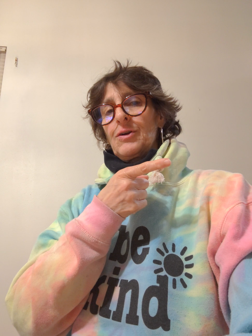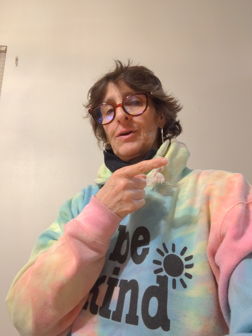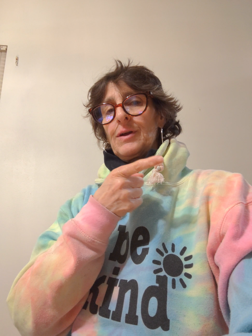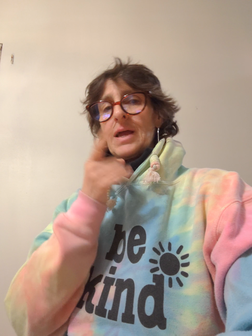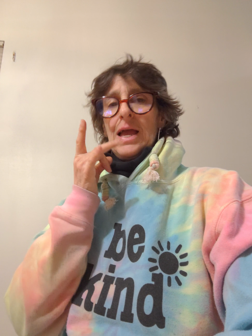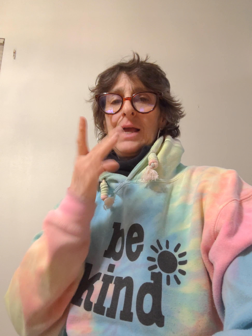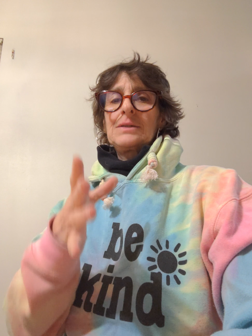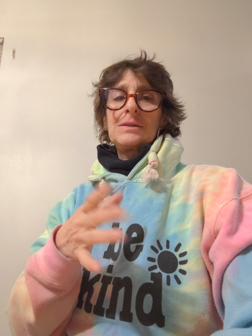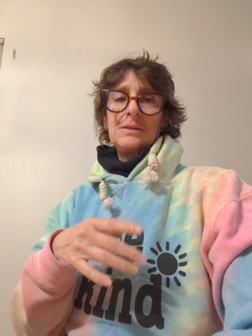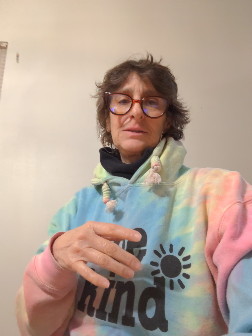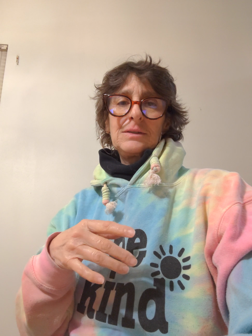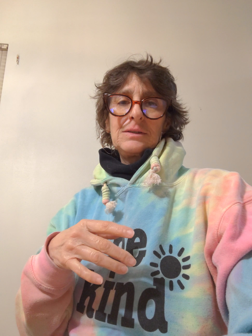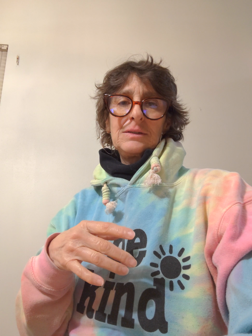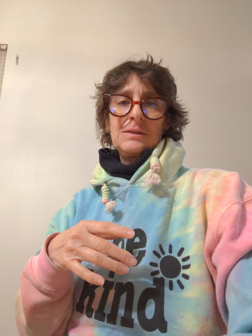hate